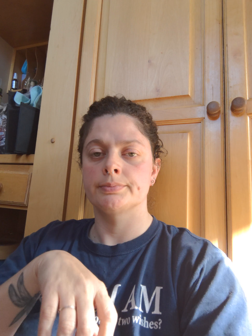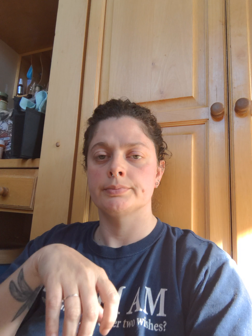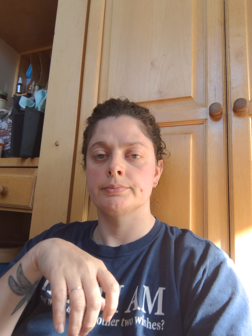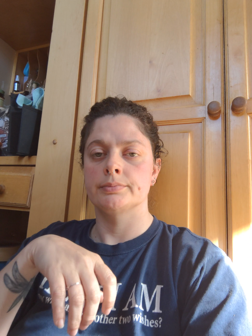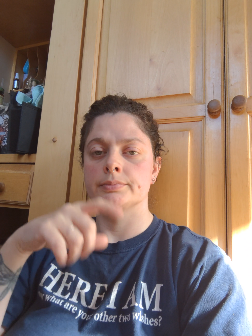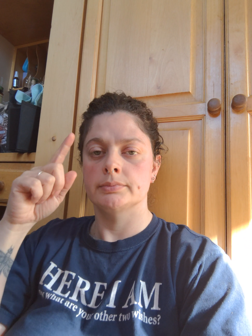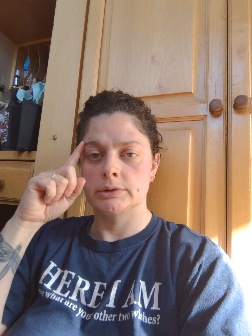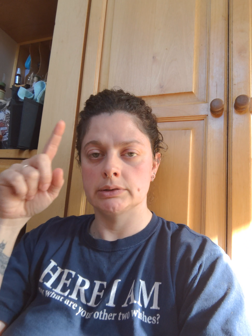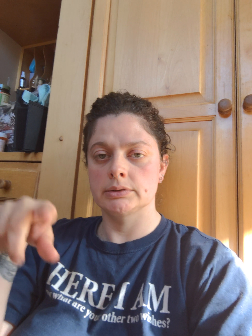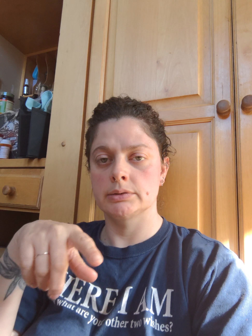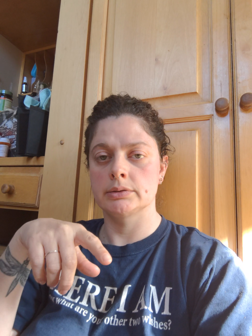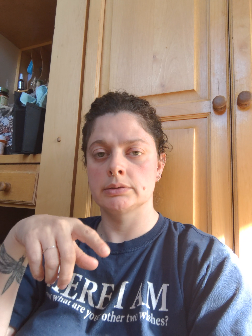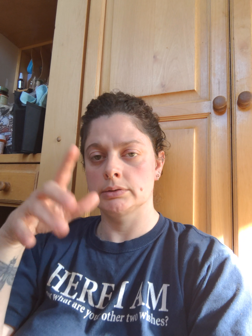penny